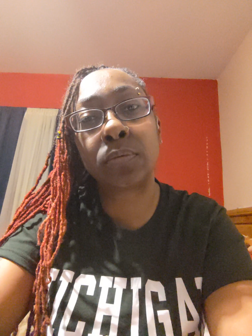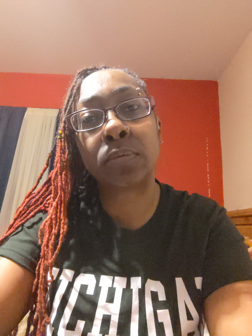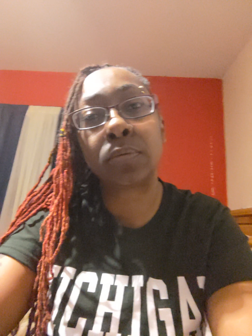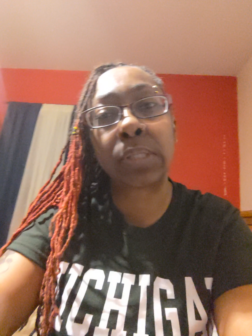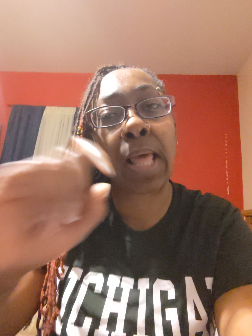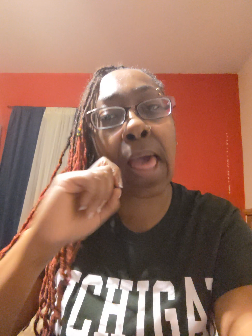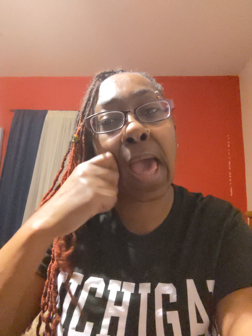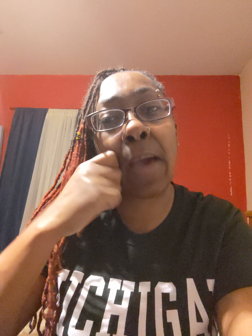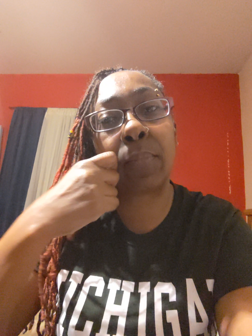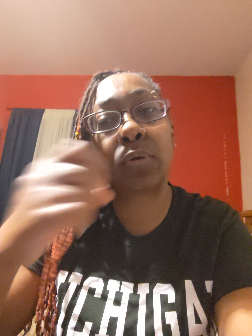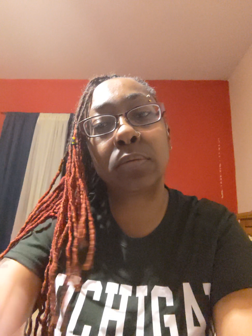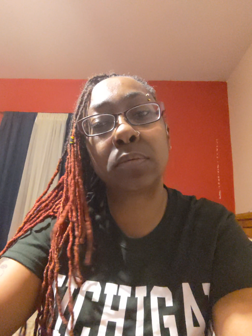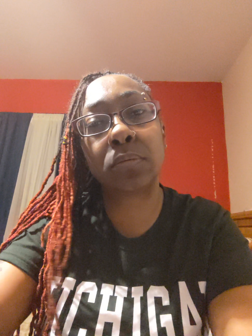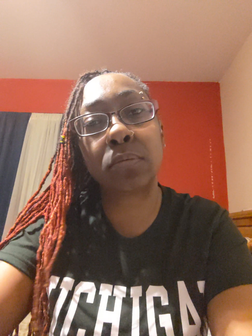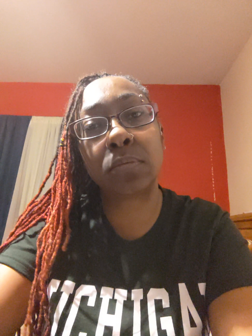apple